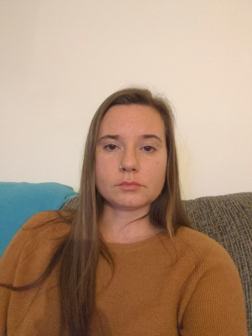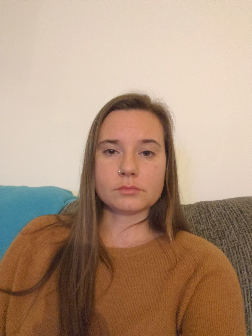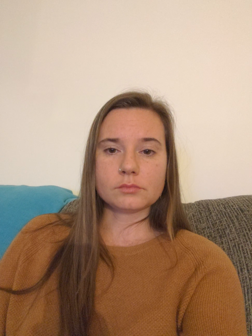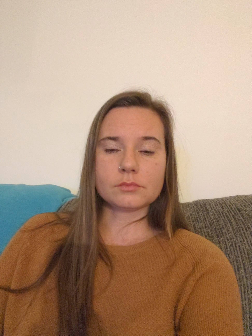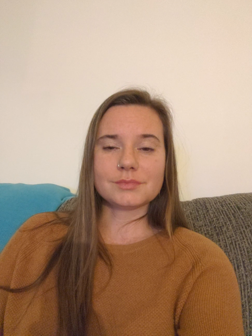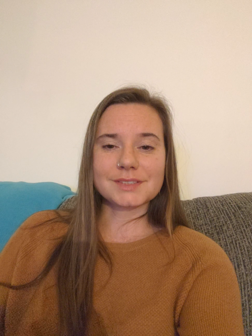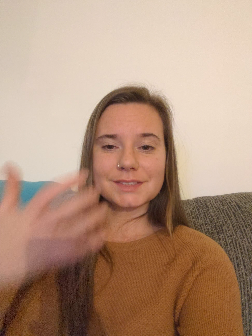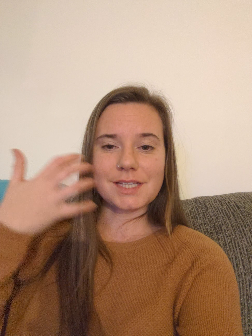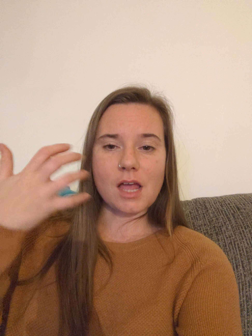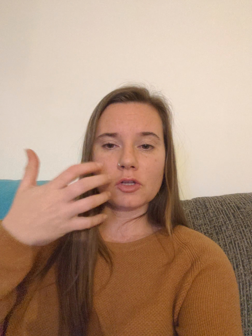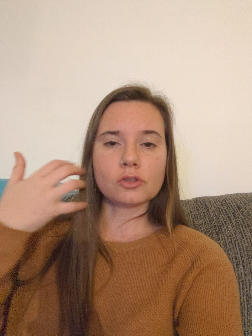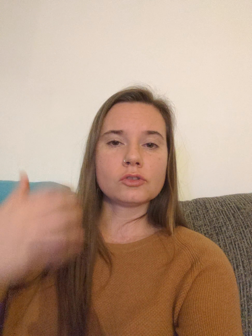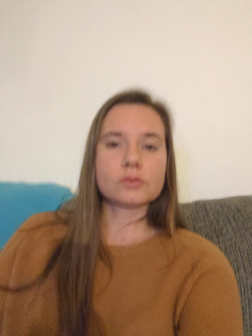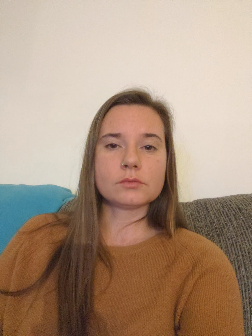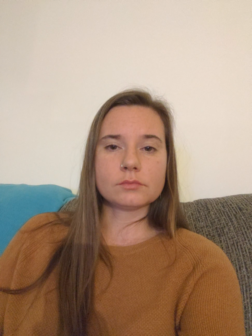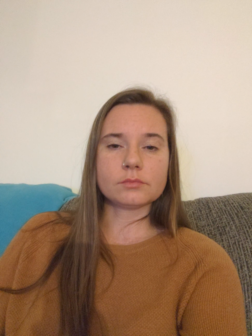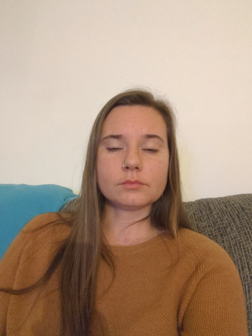tiger